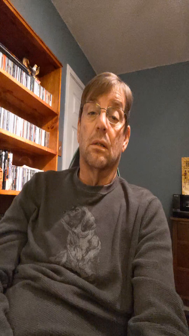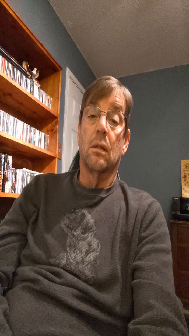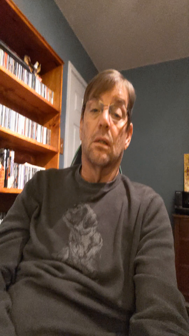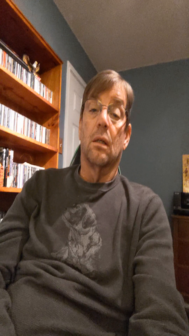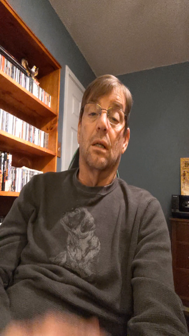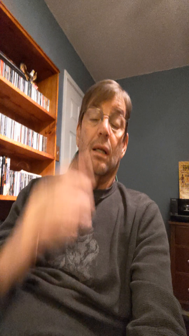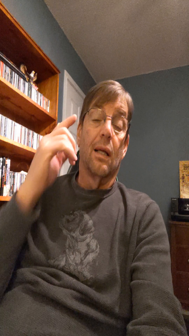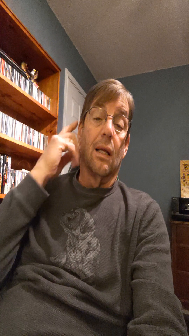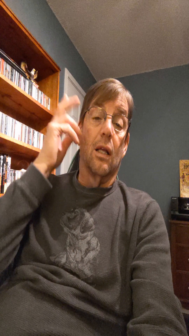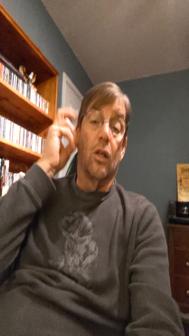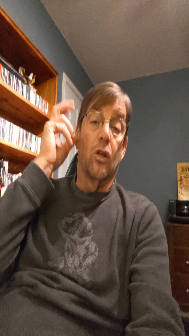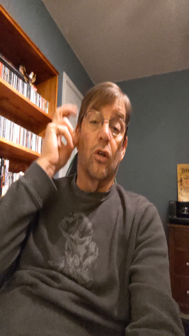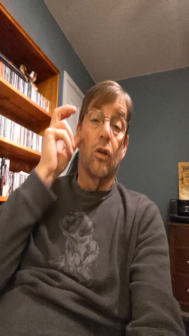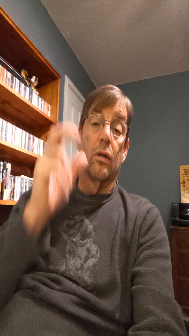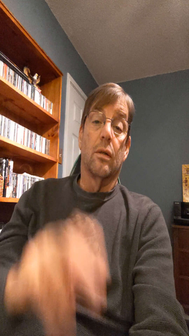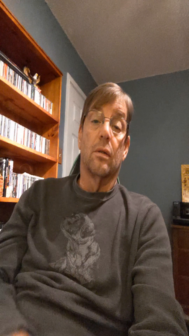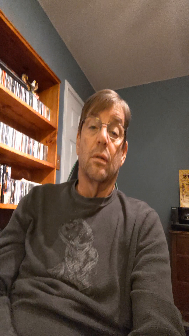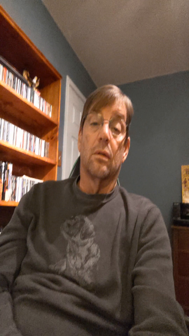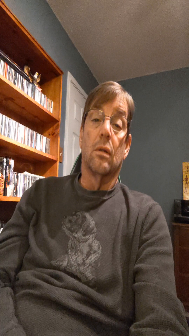hear